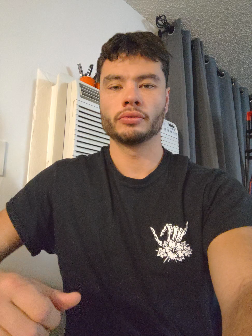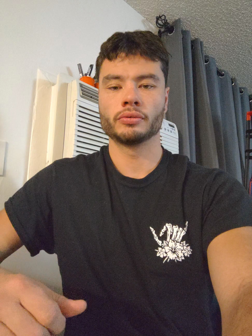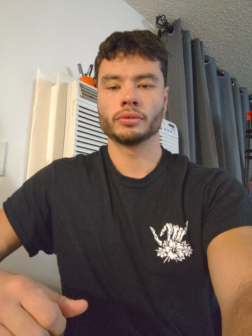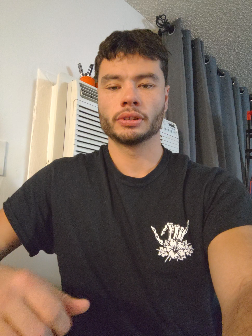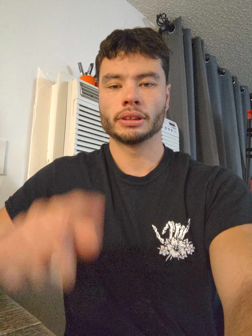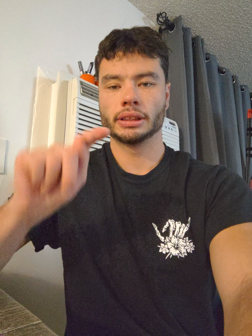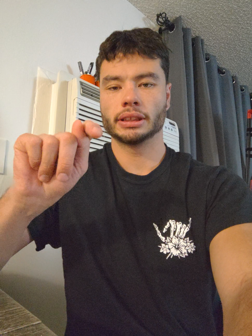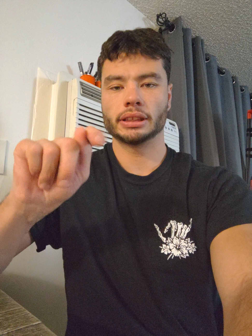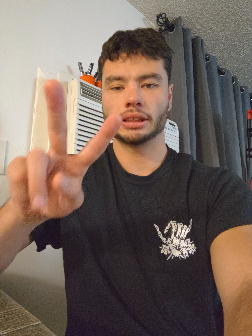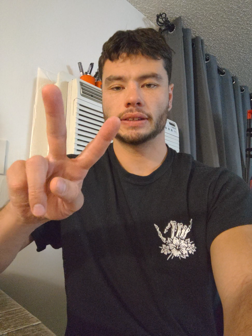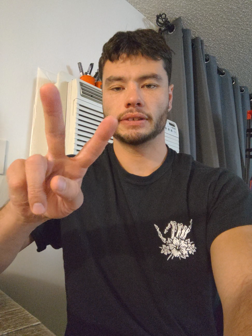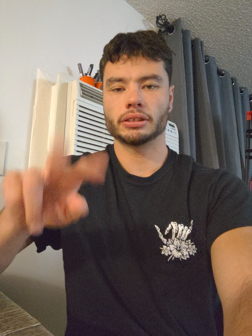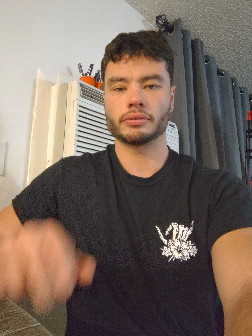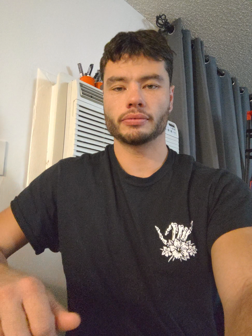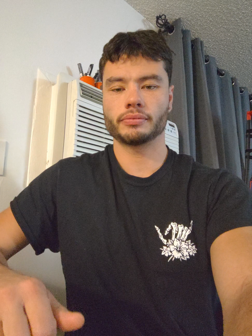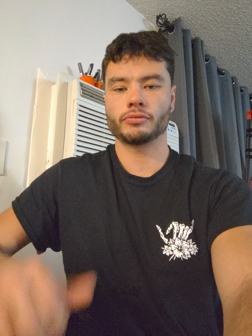TV